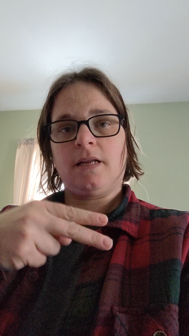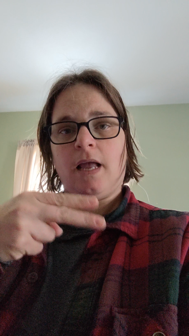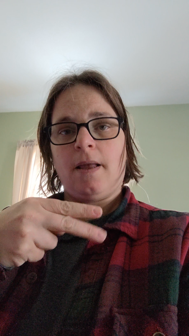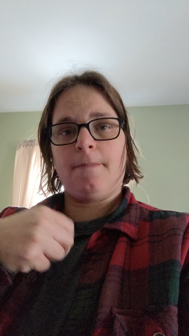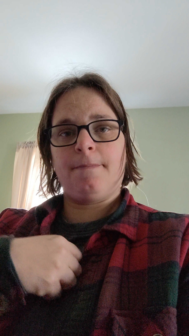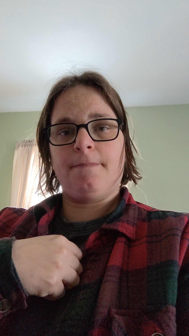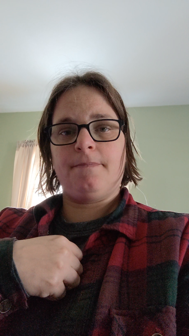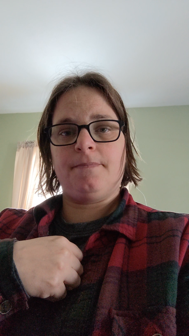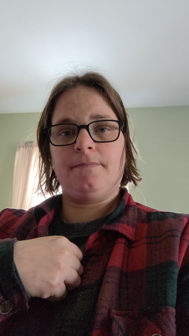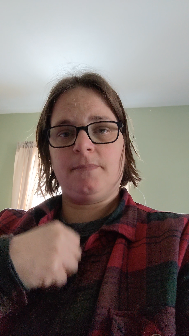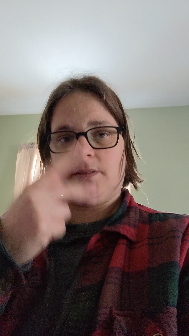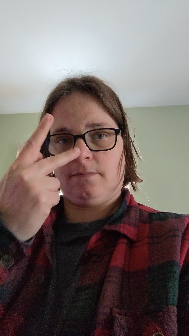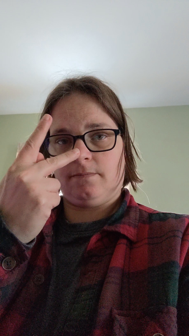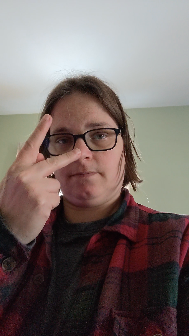penis